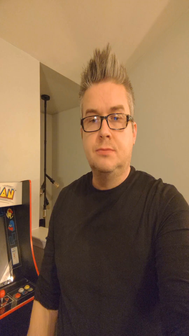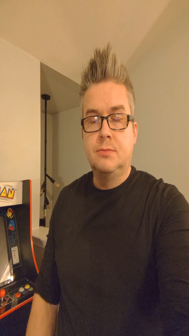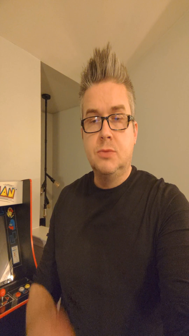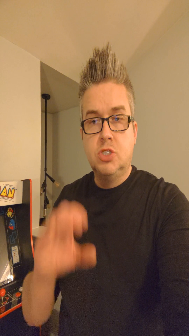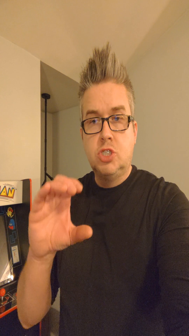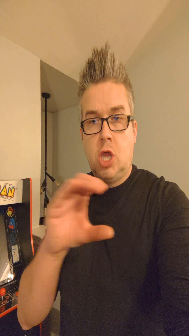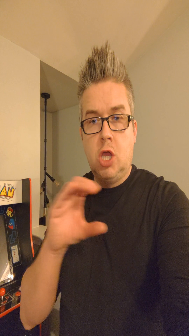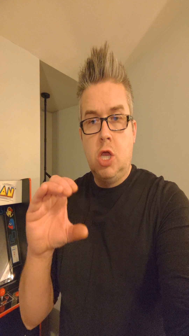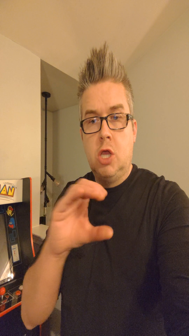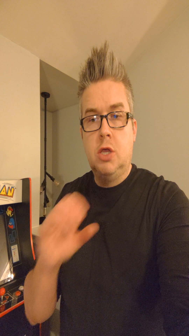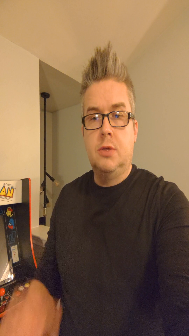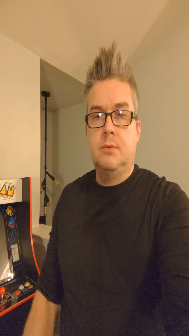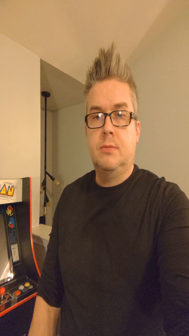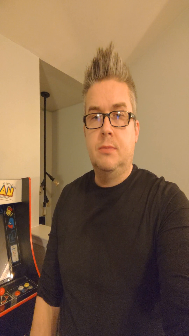chocolate